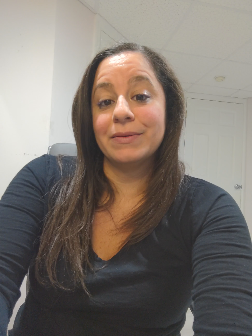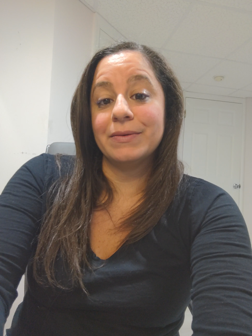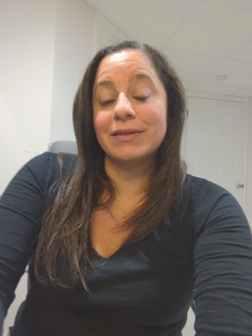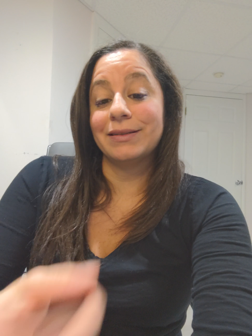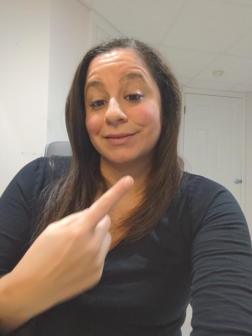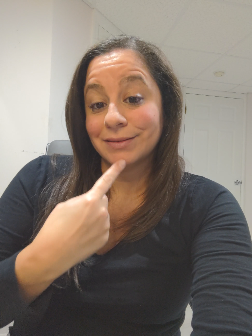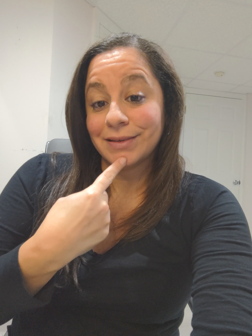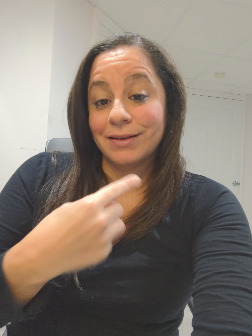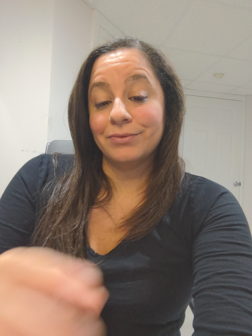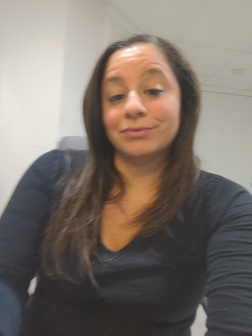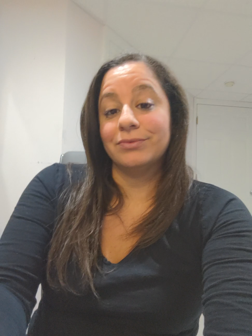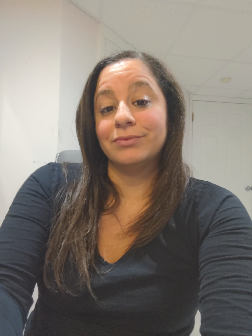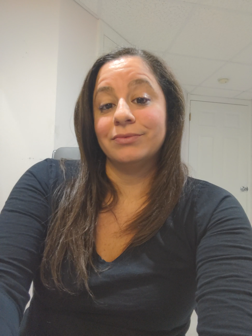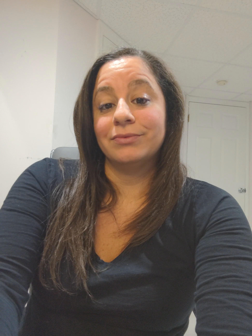say